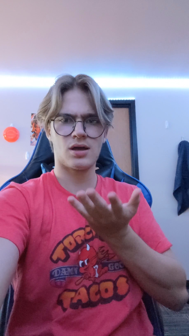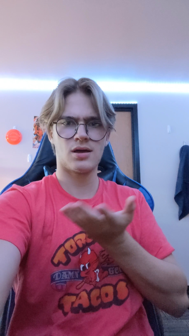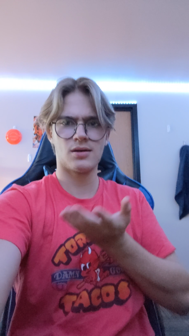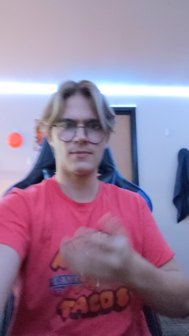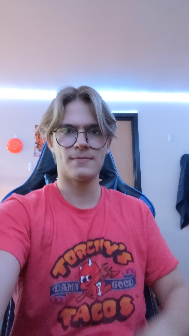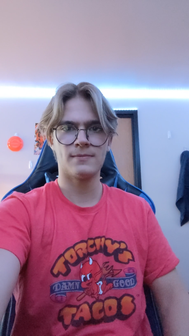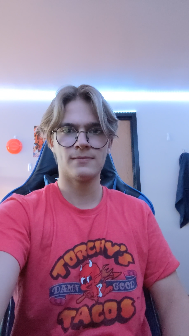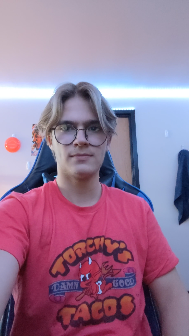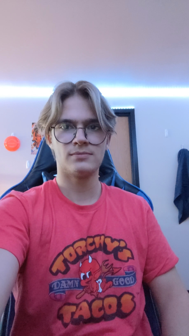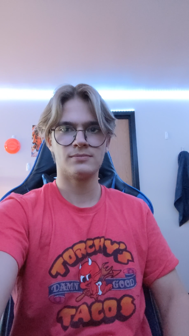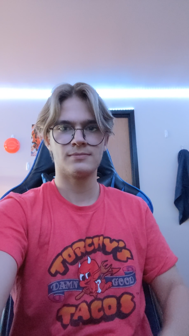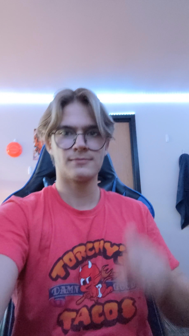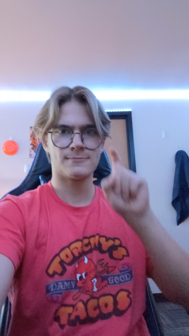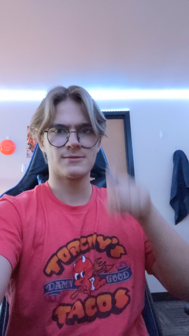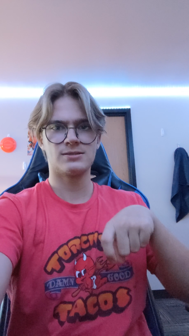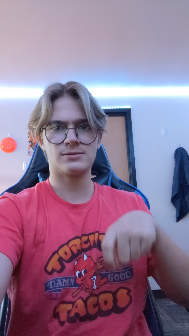must